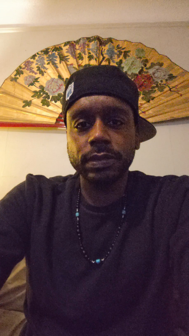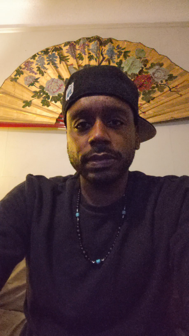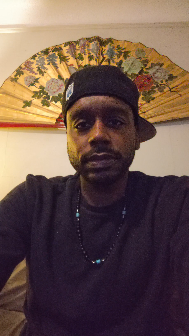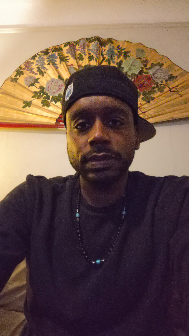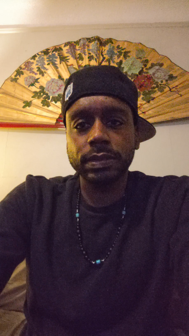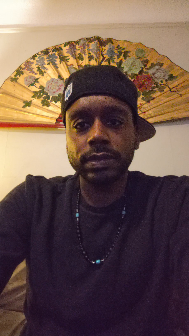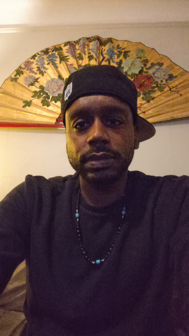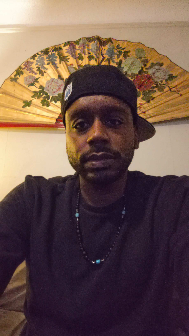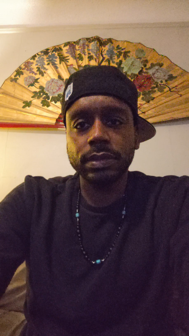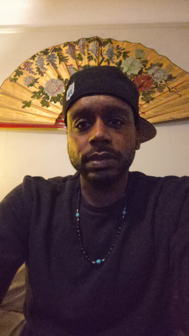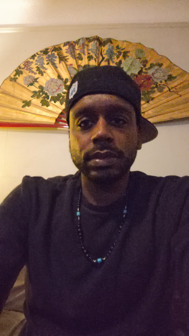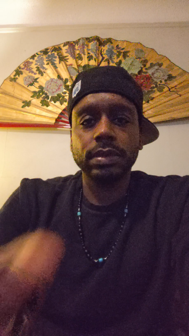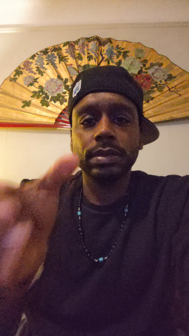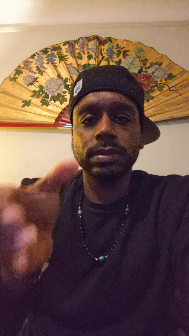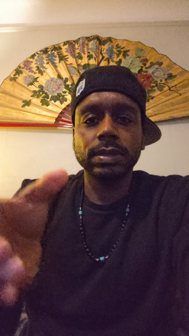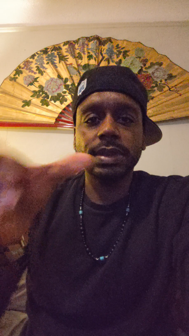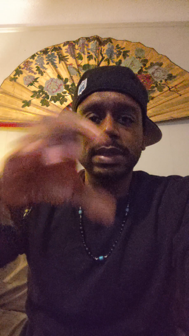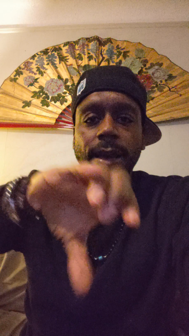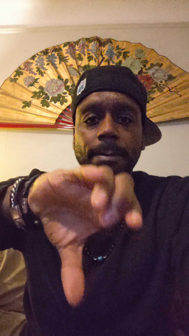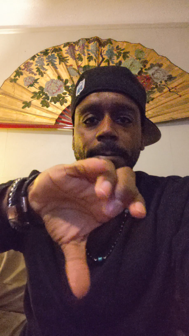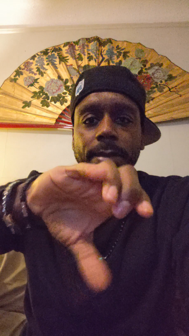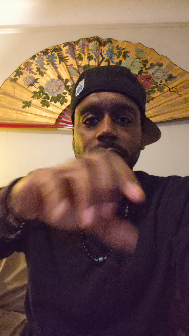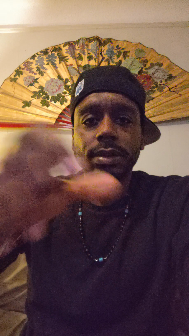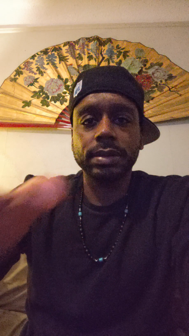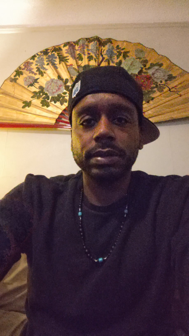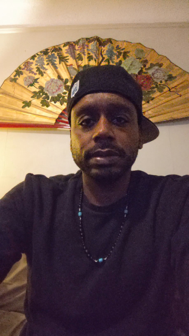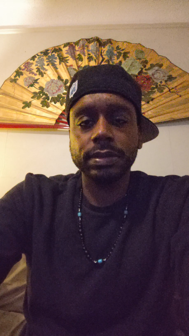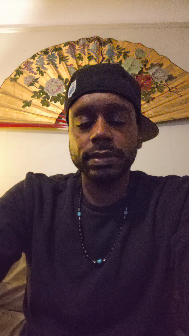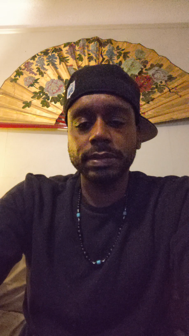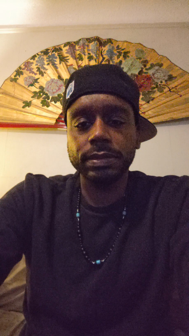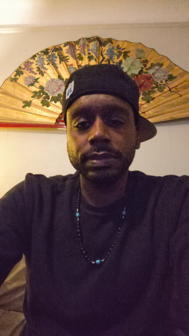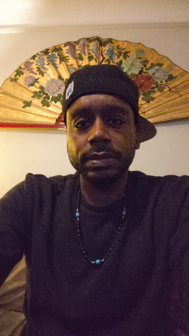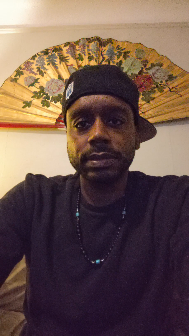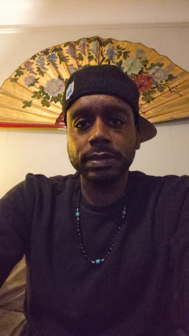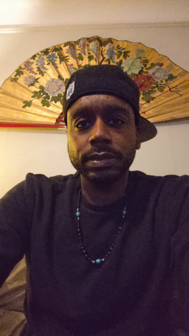dump